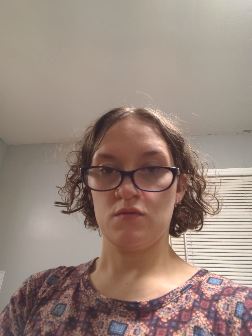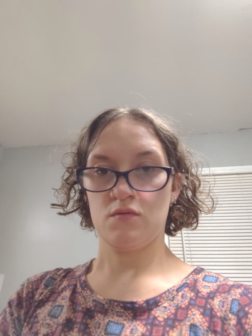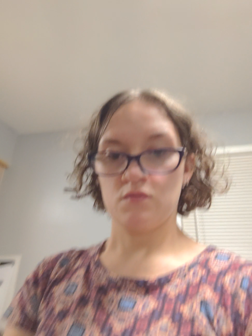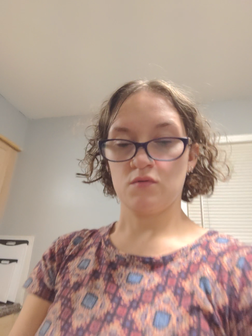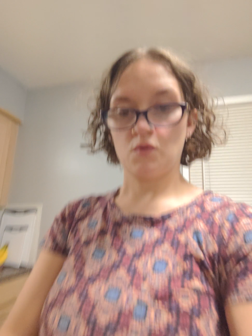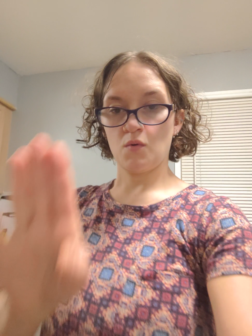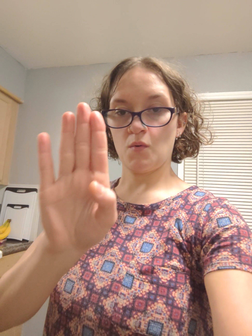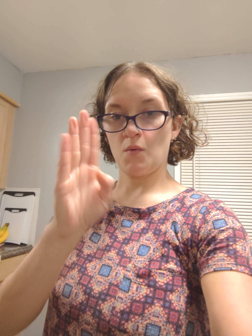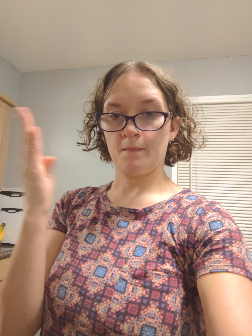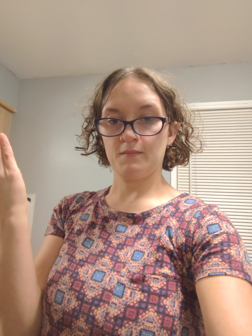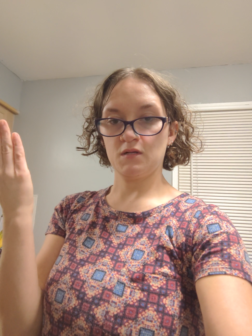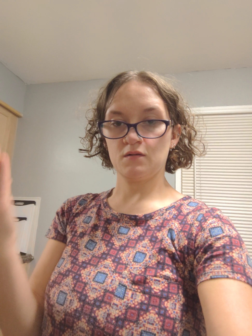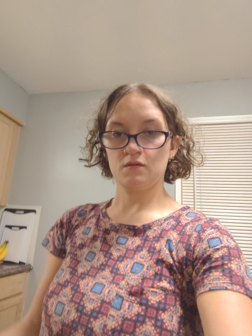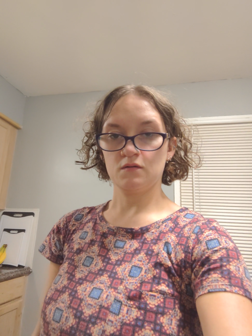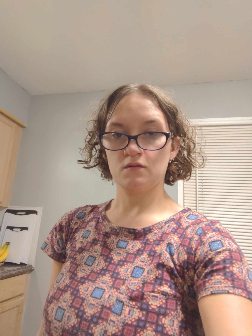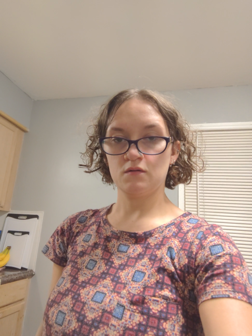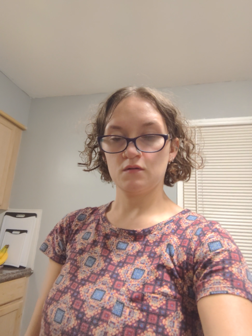open